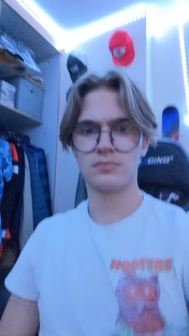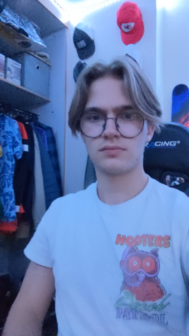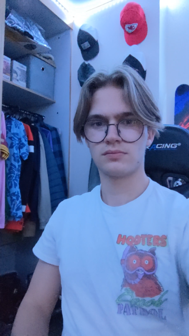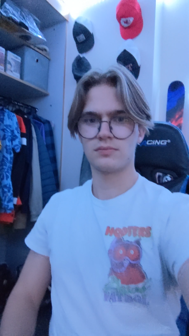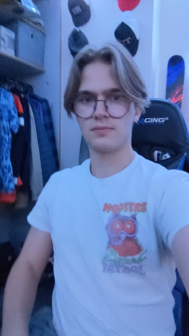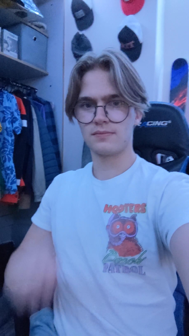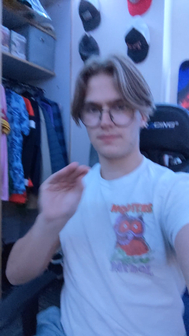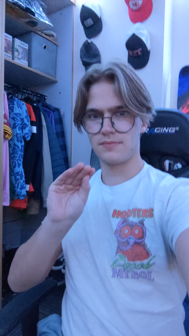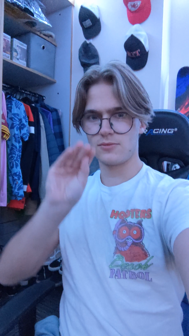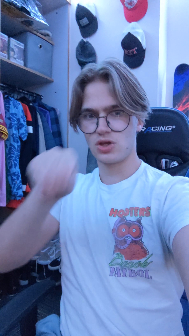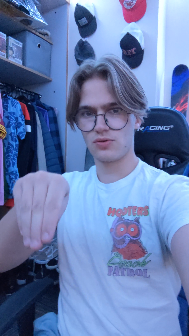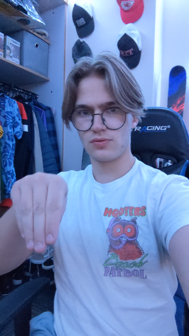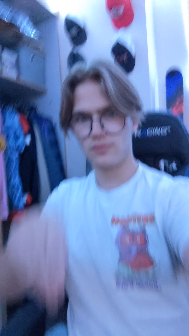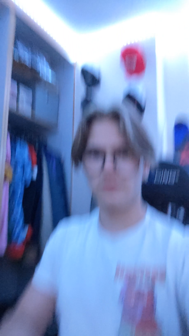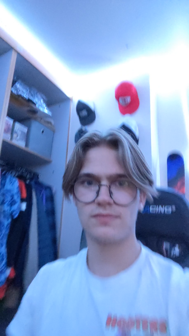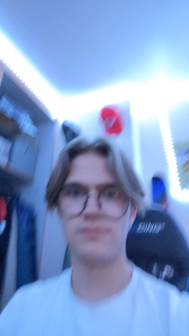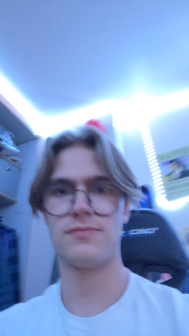put